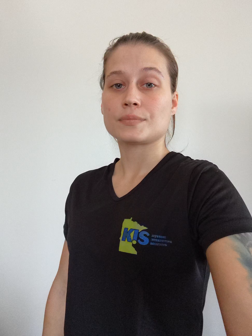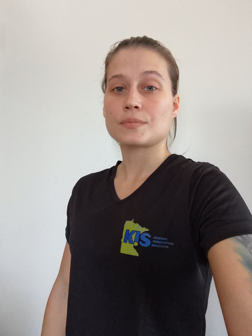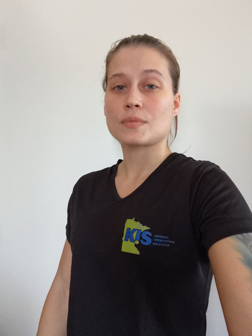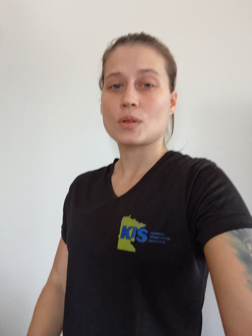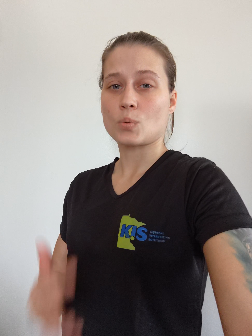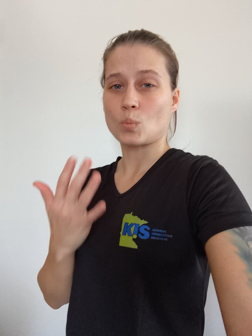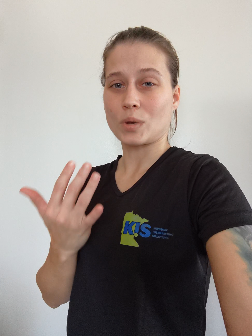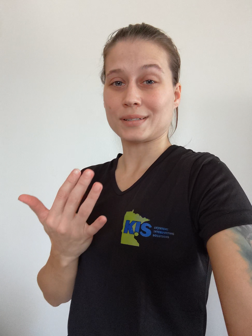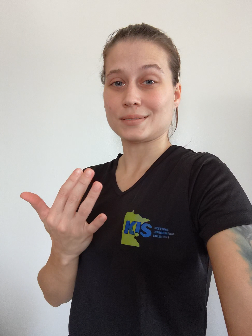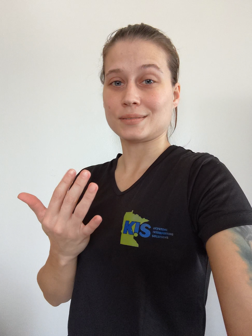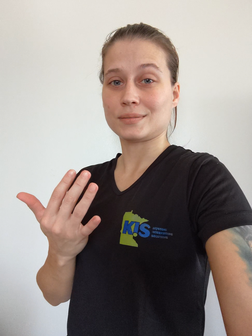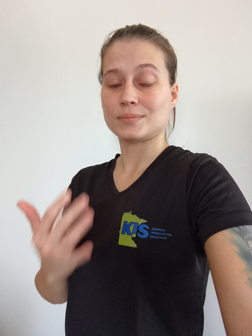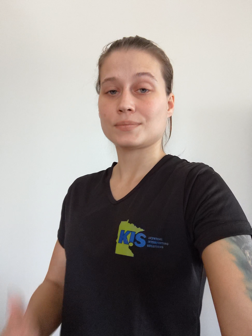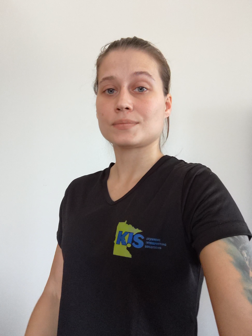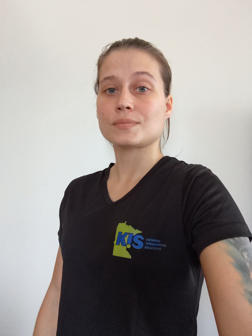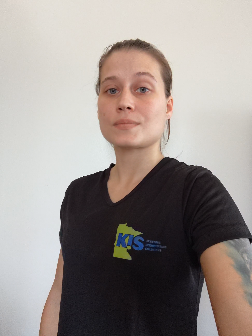wait